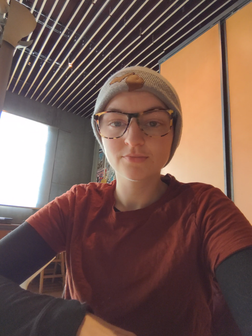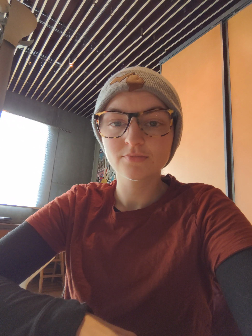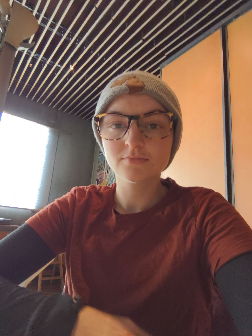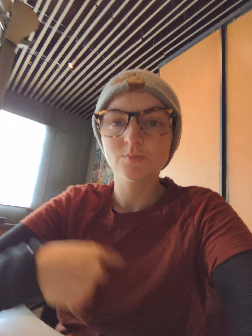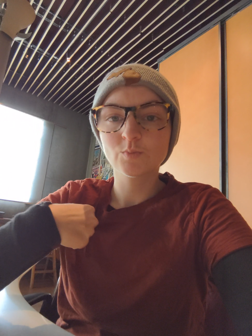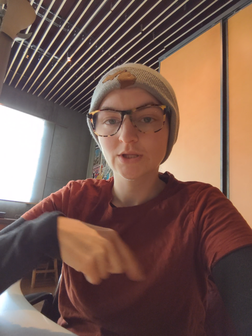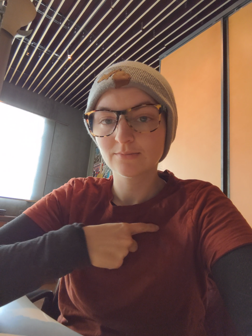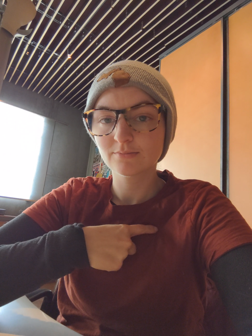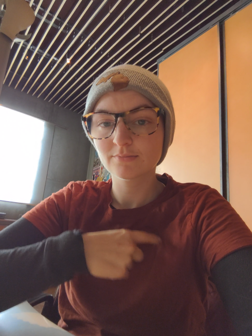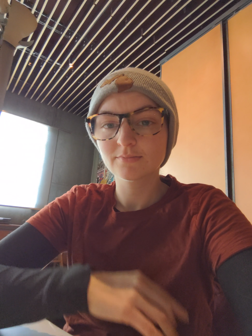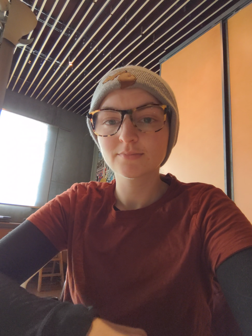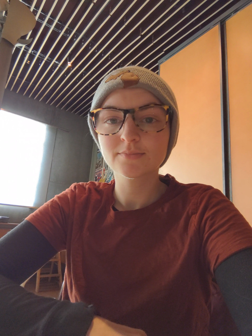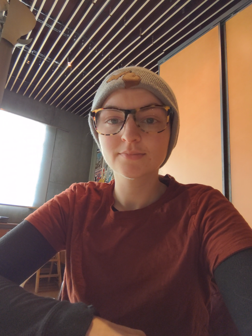we